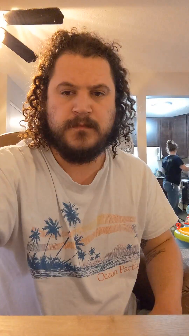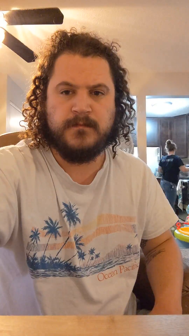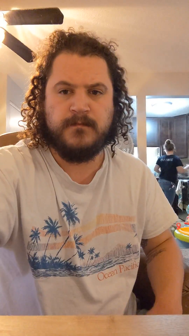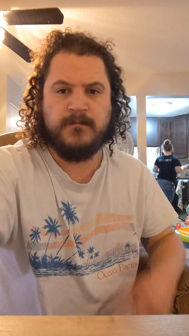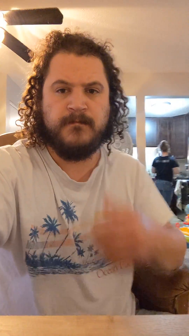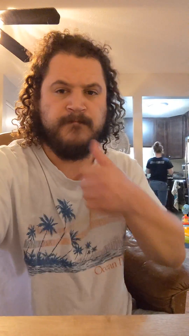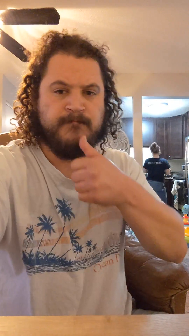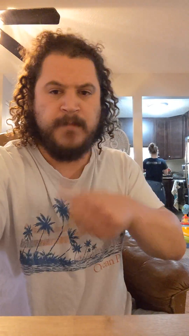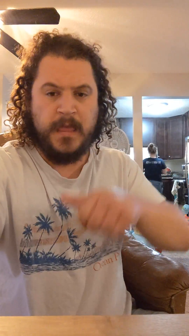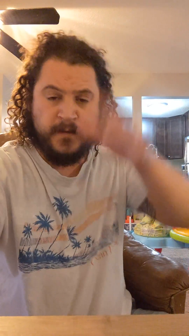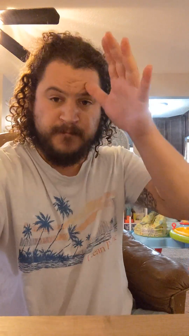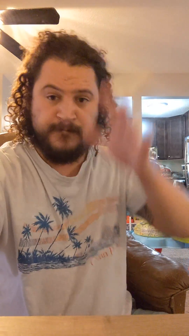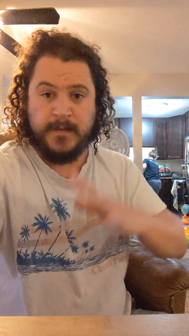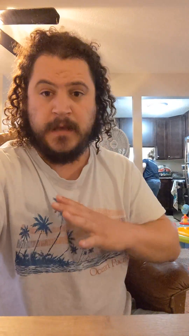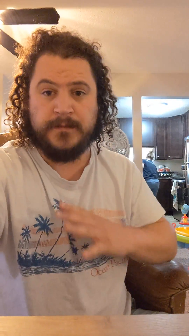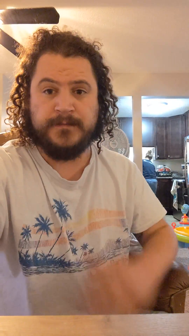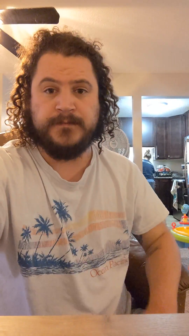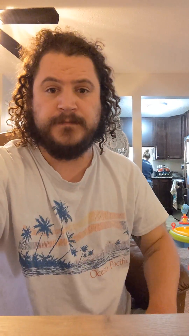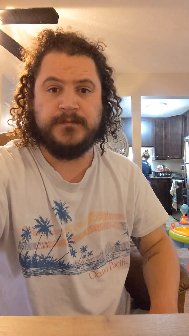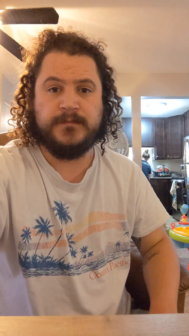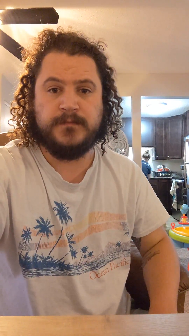mailman